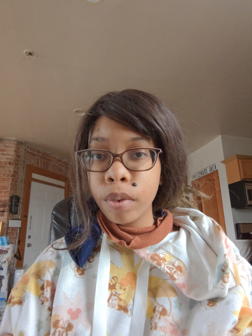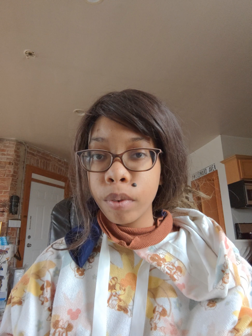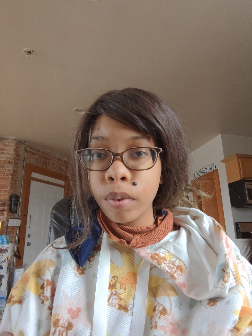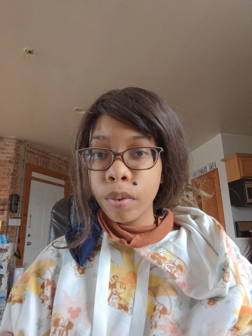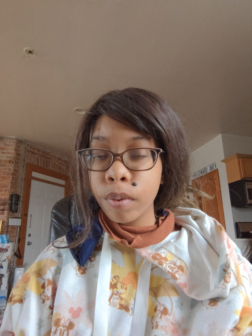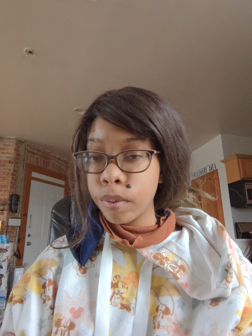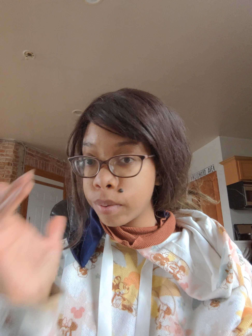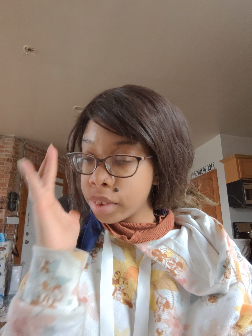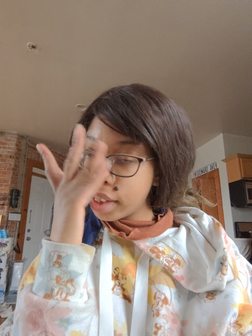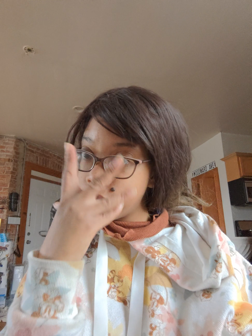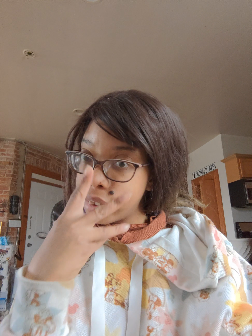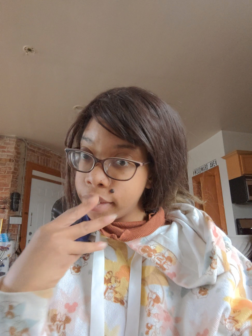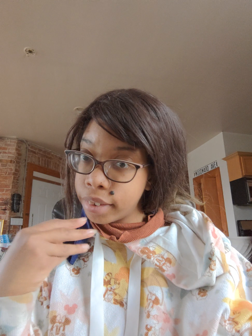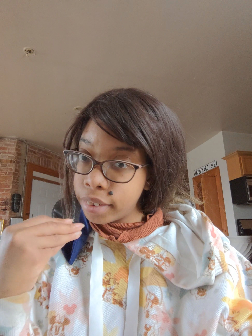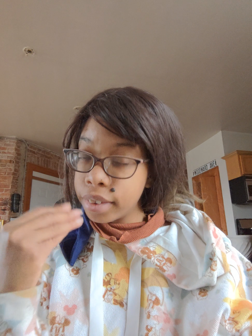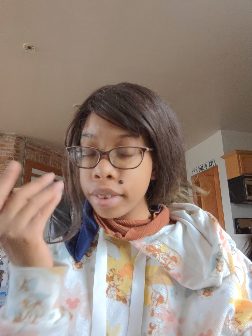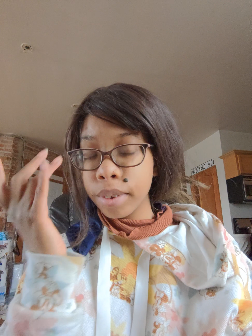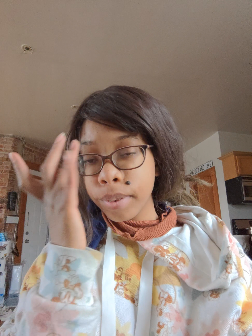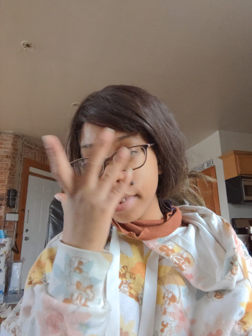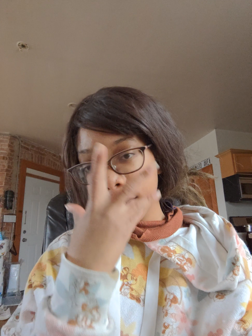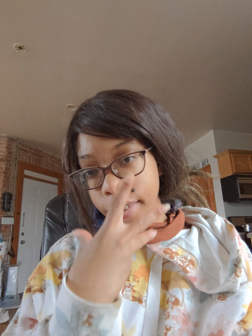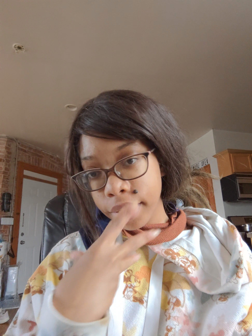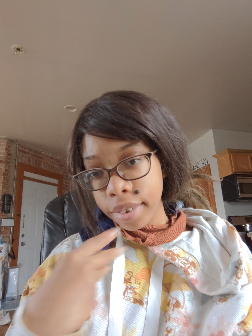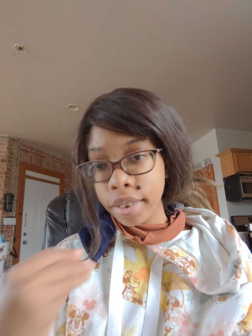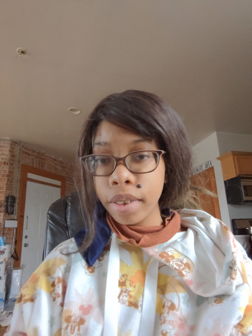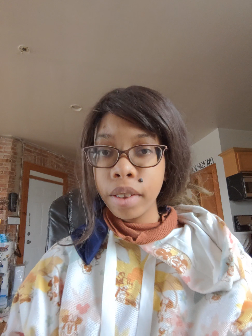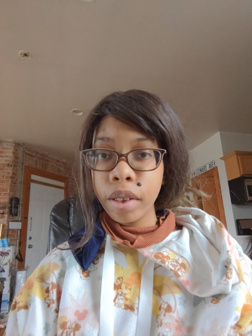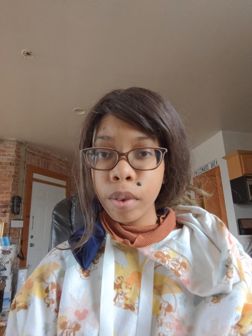pretty